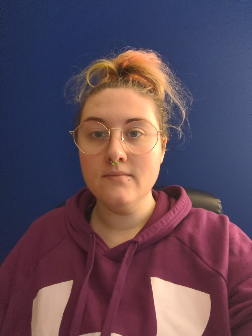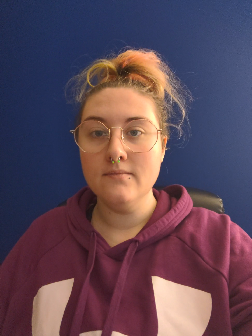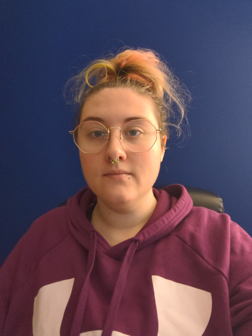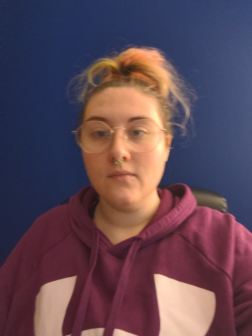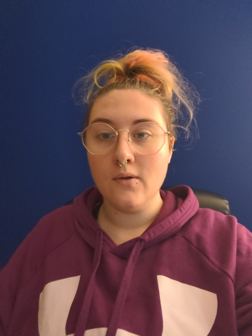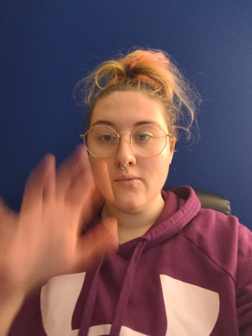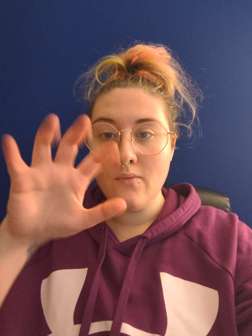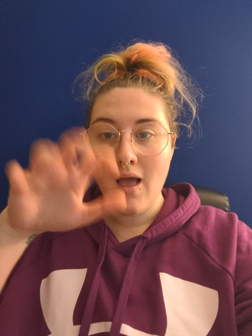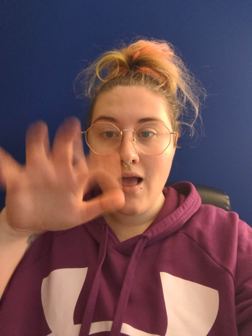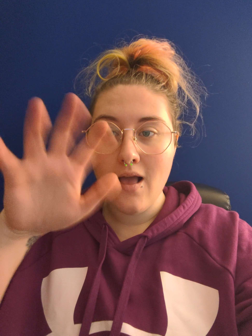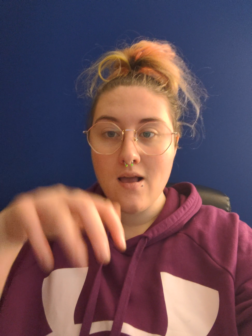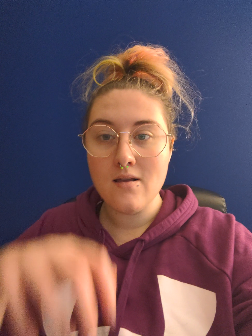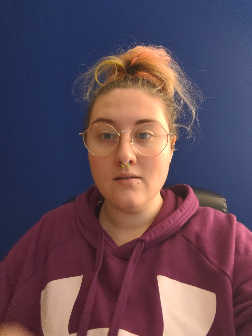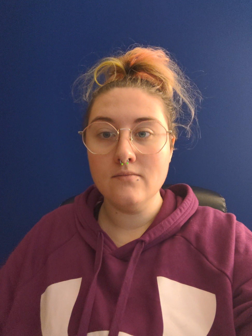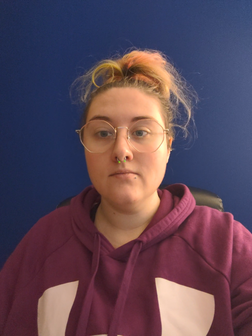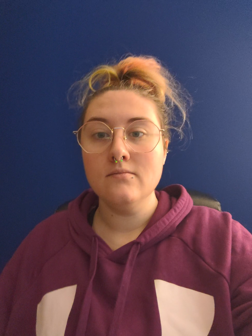rain